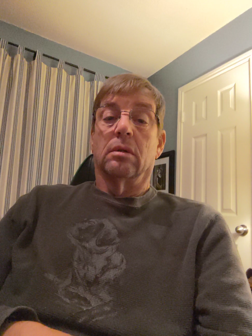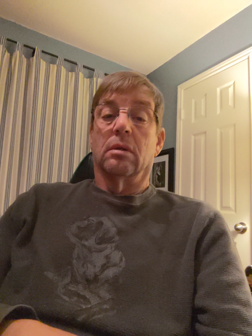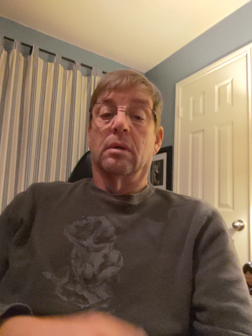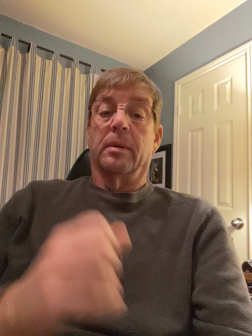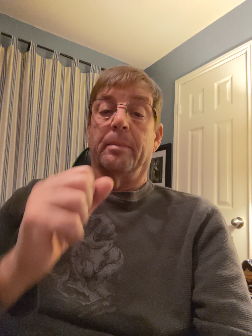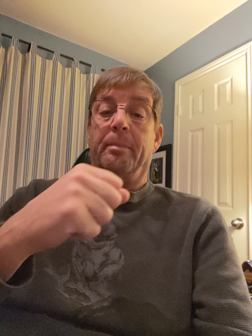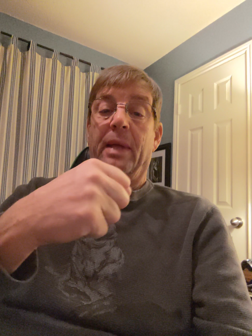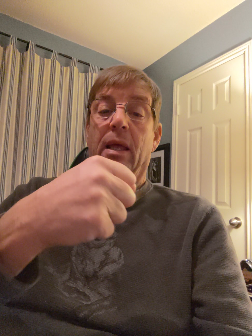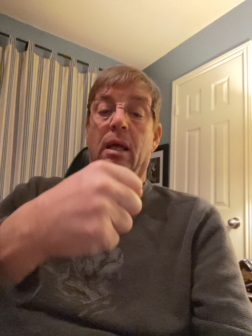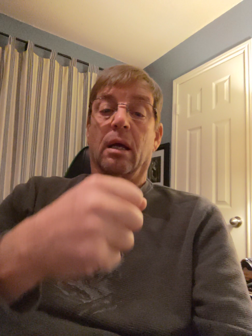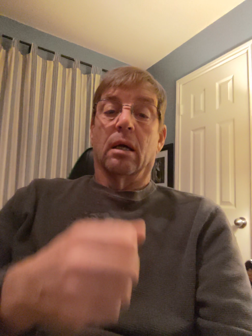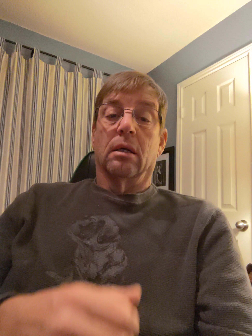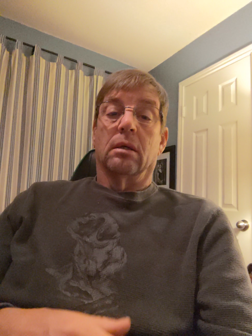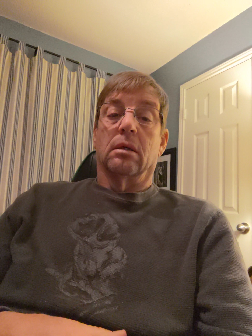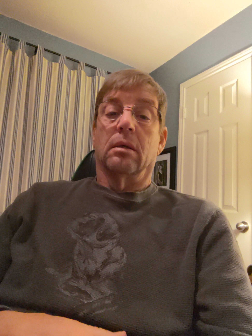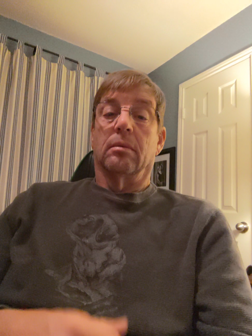make